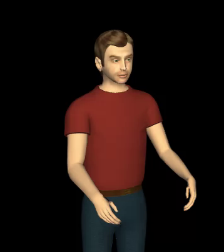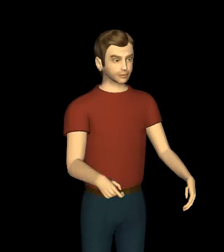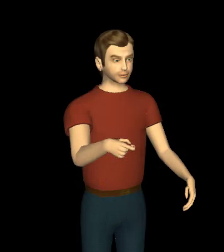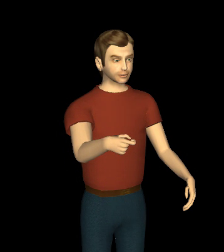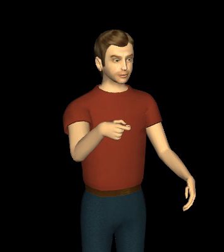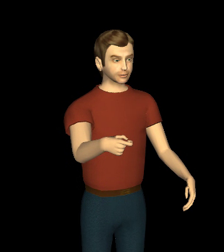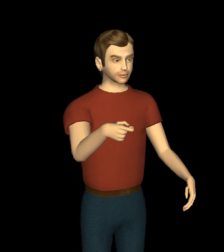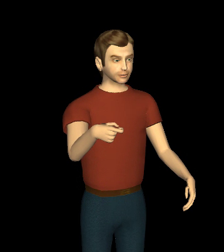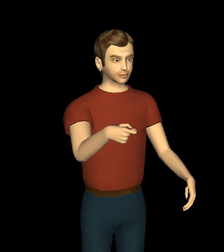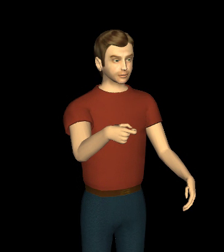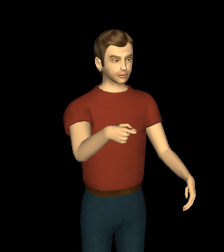مقلاة